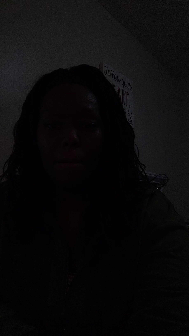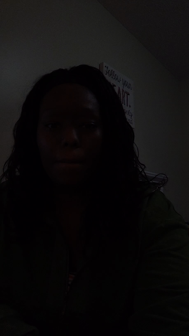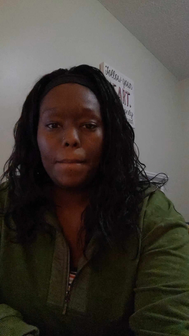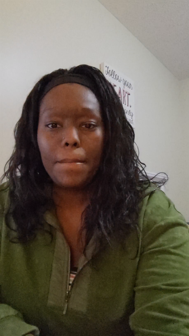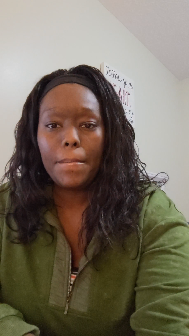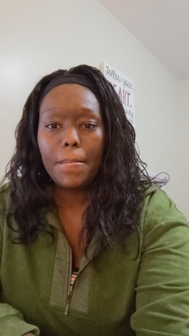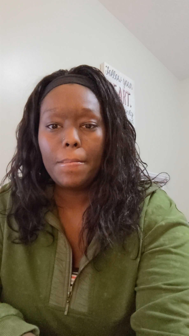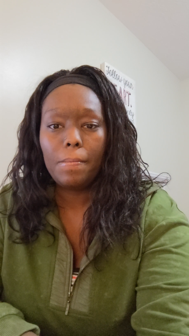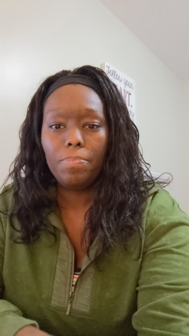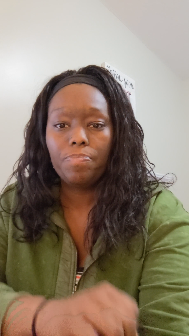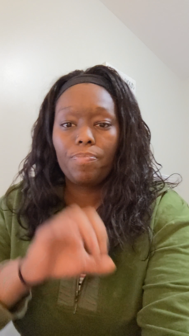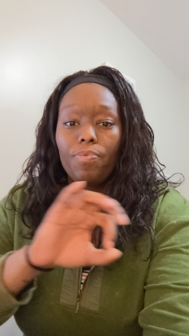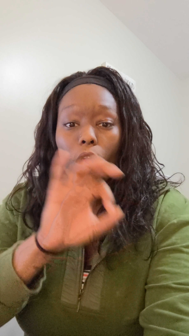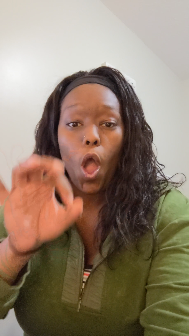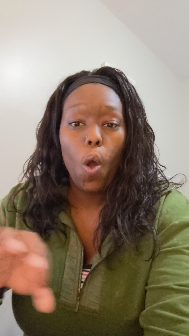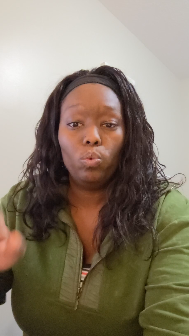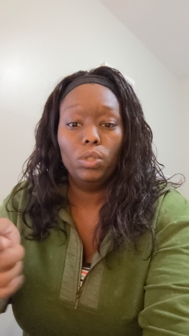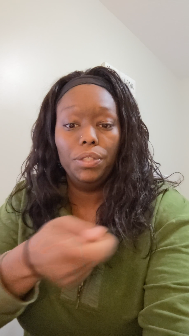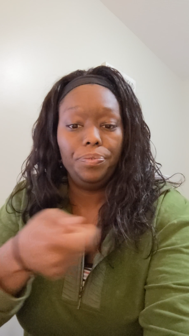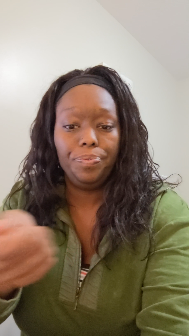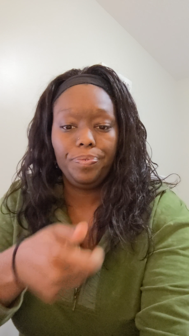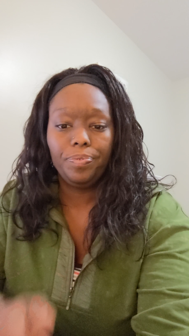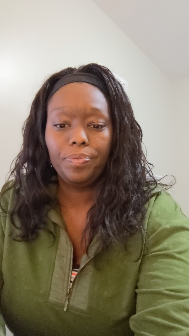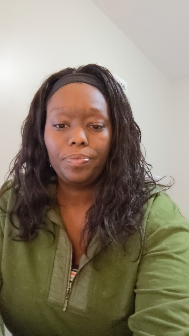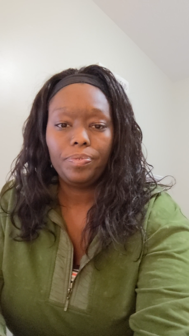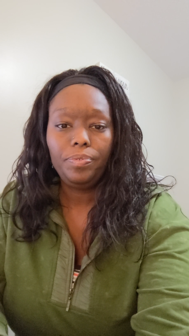hose